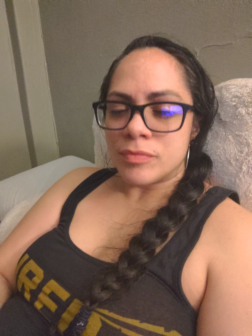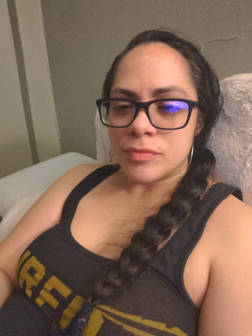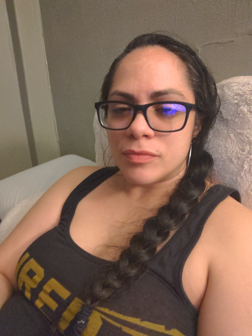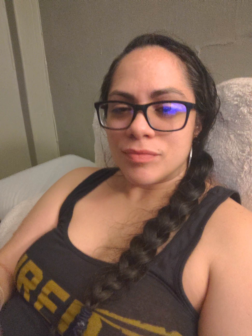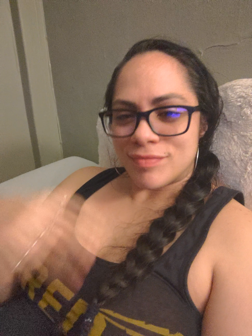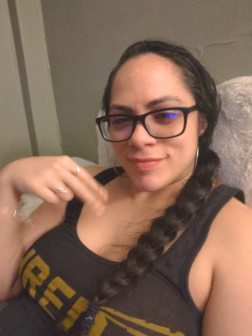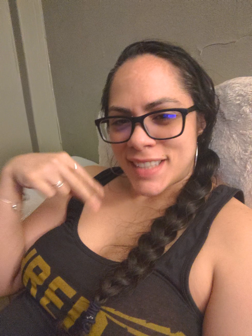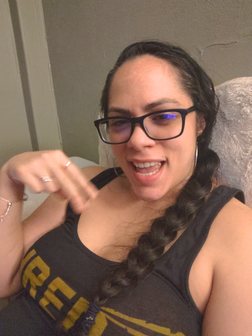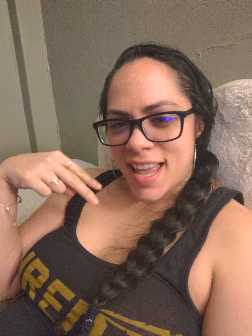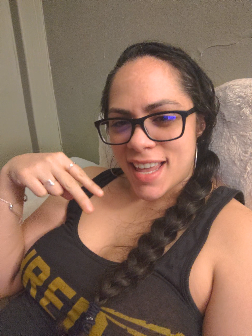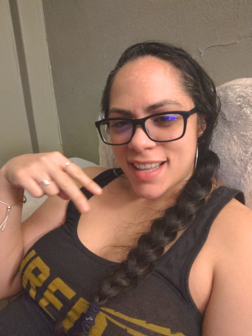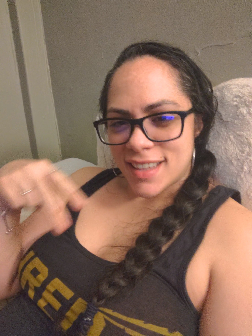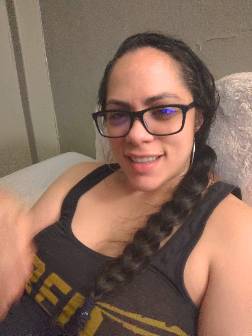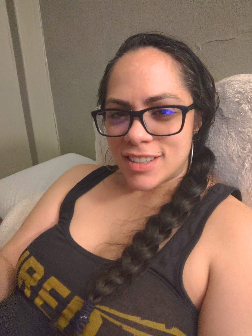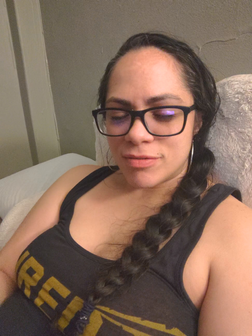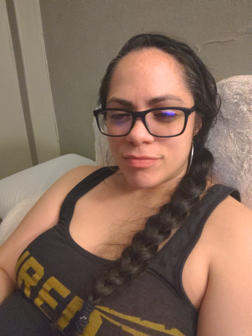dance